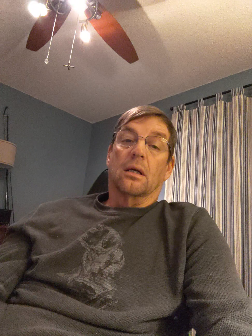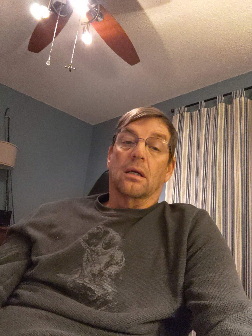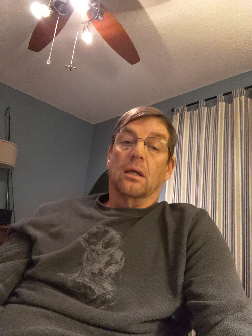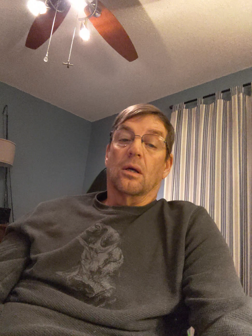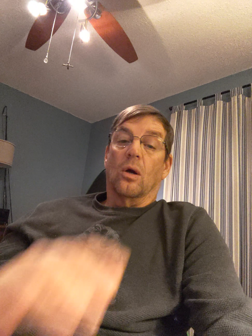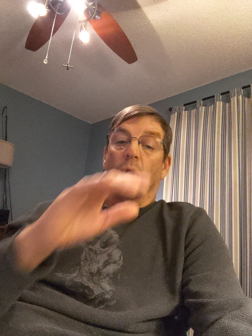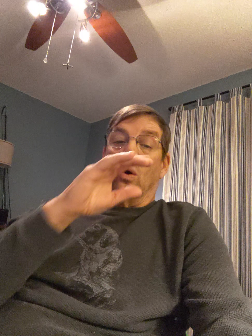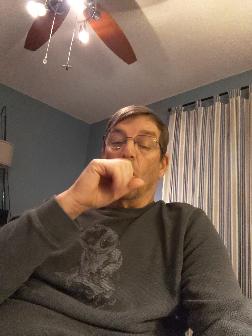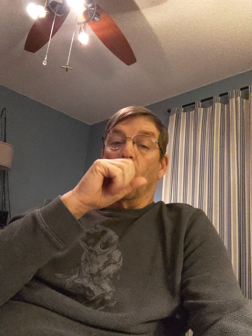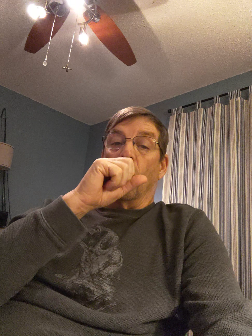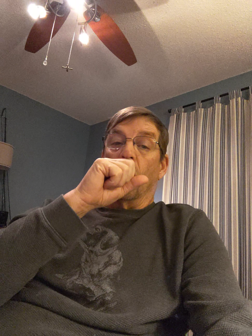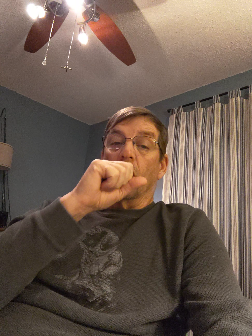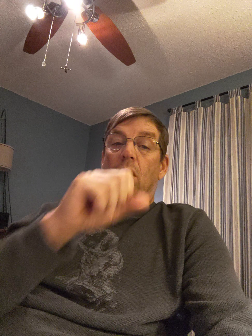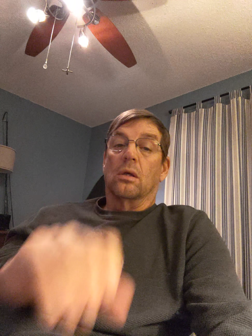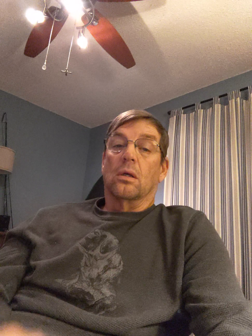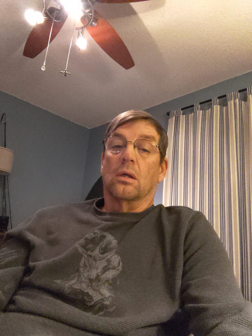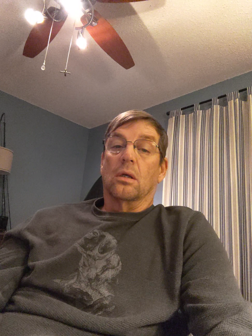orange